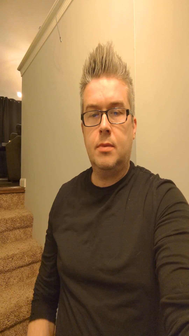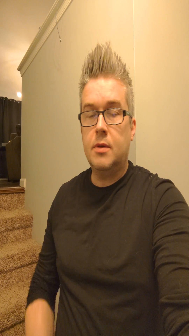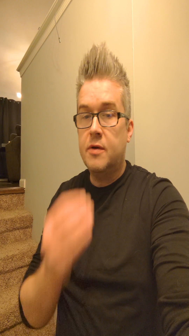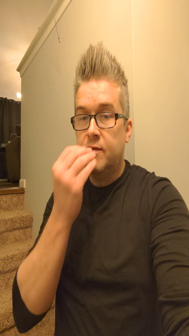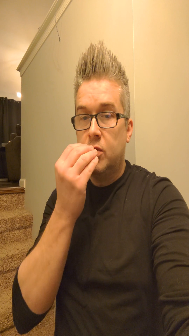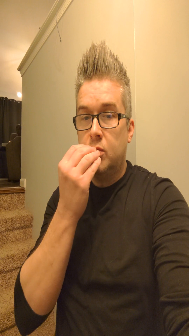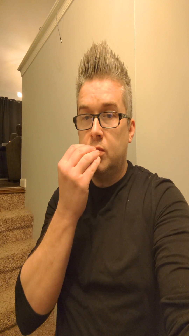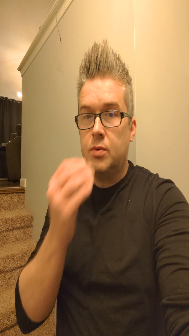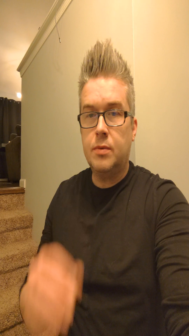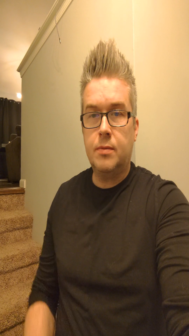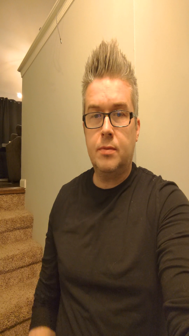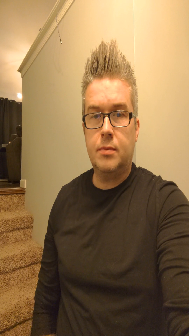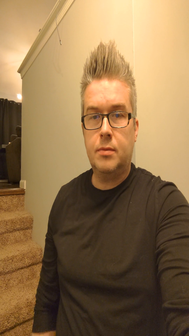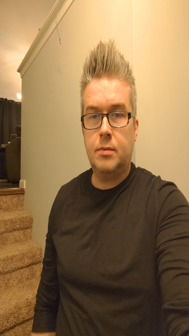food